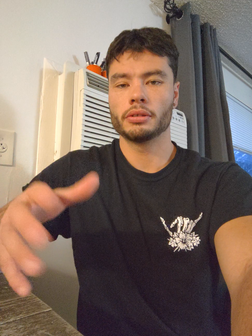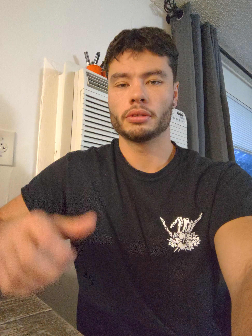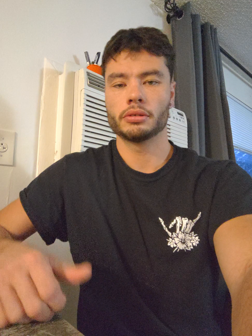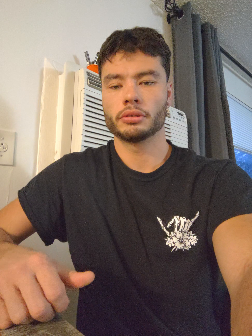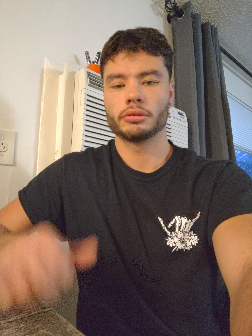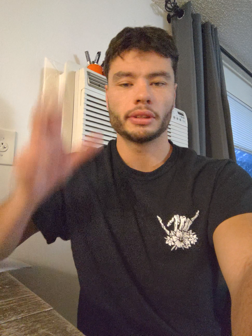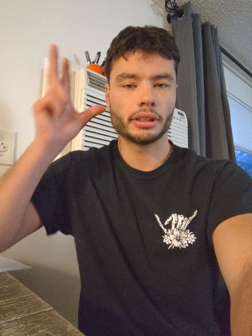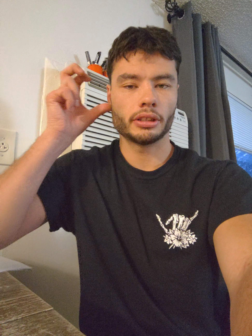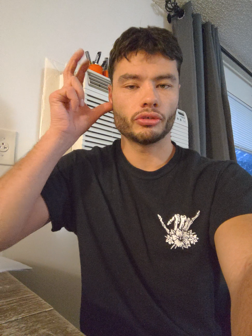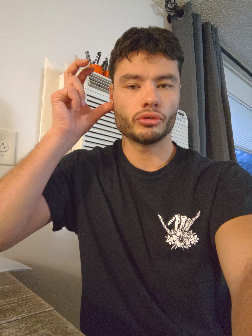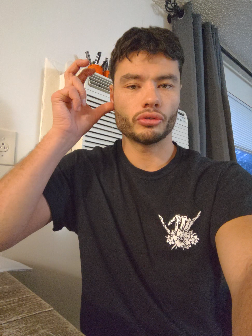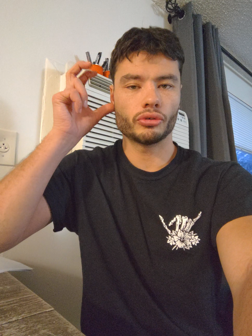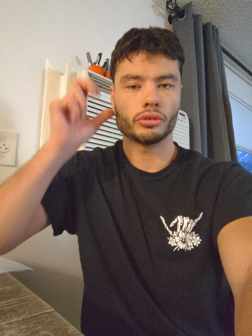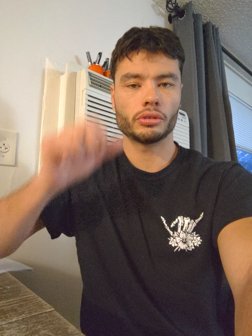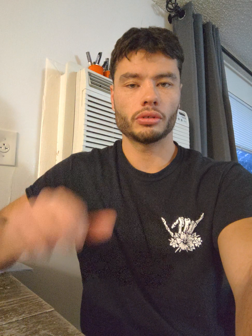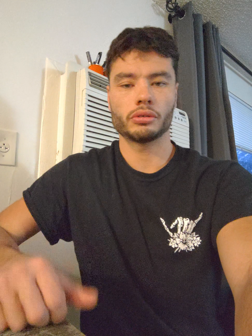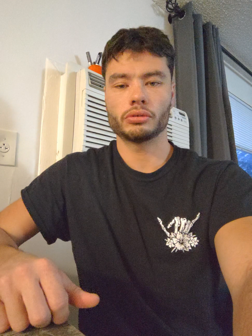hear